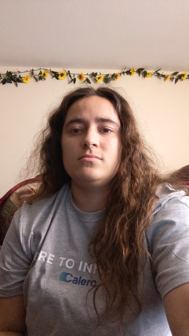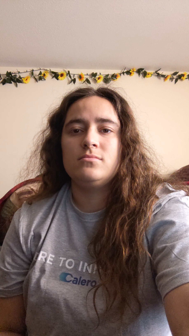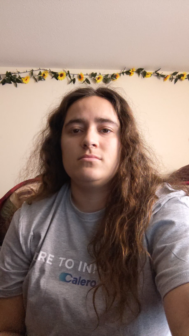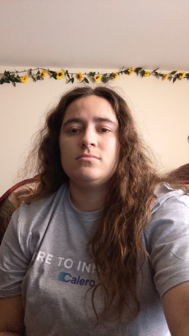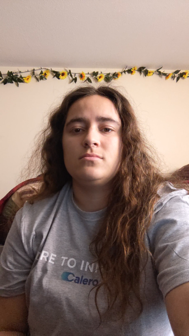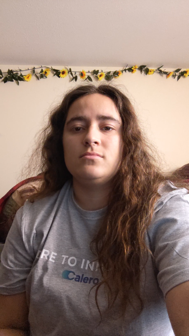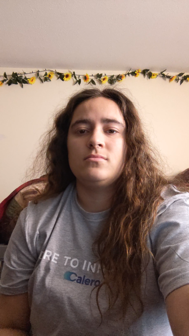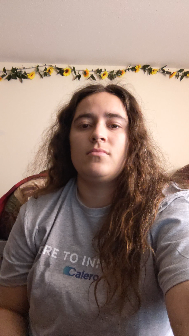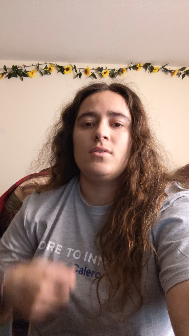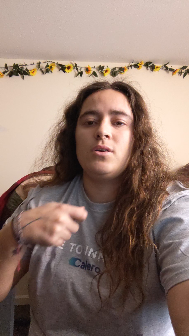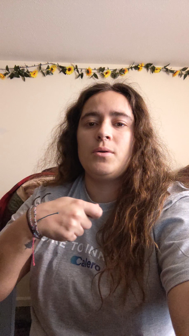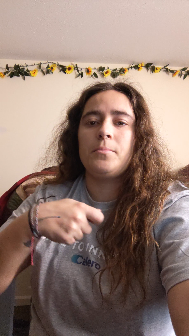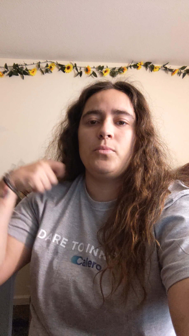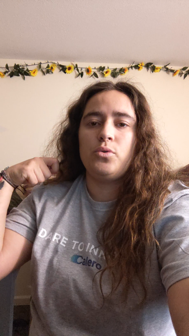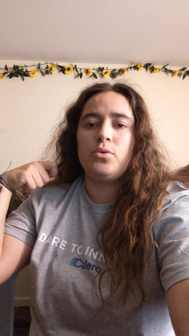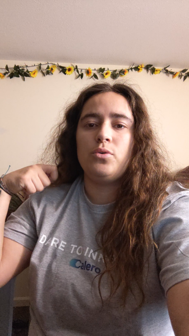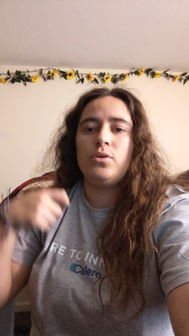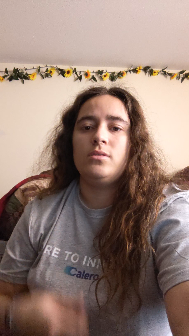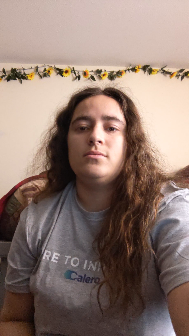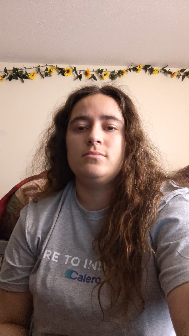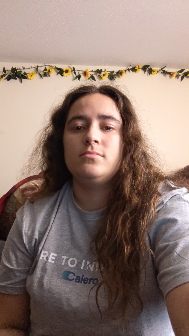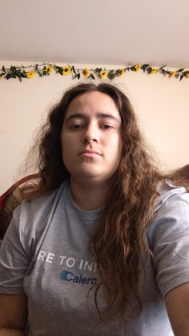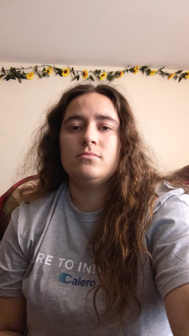pull